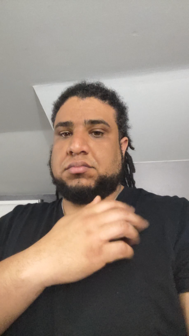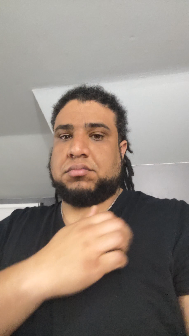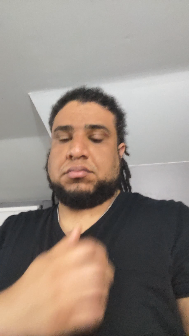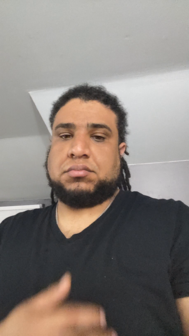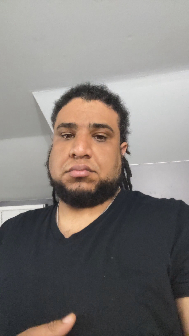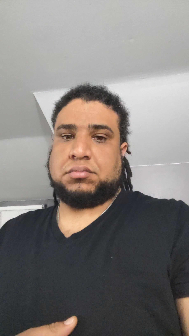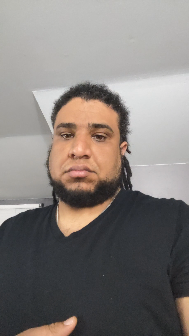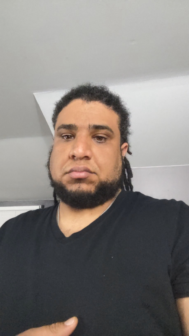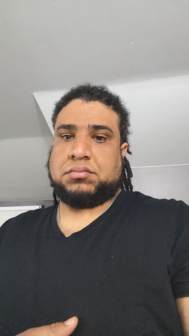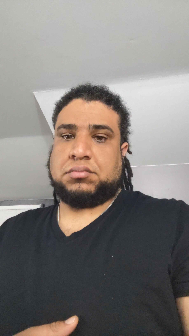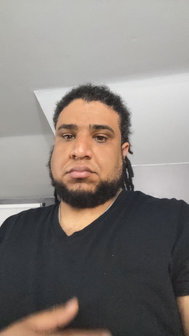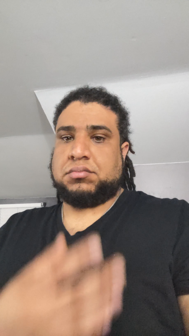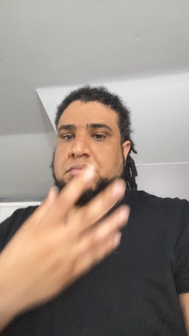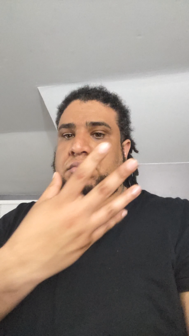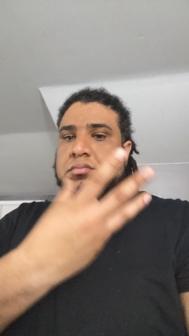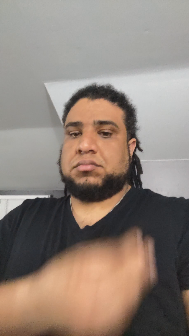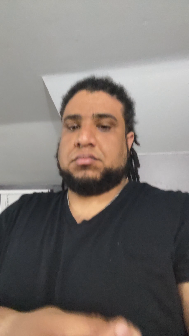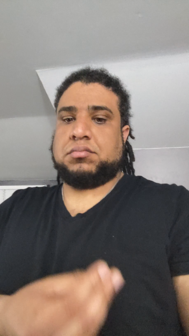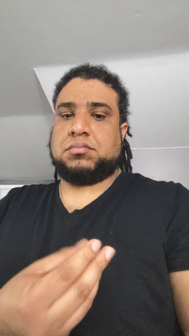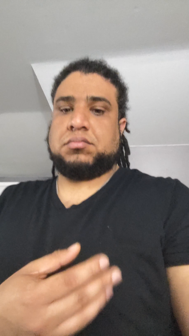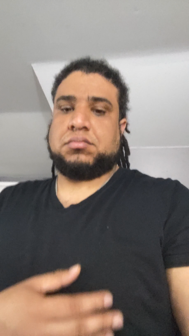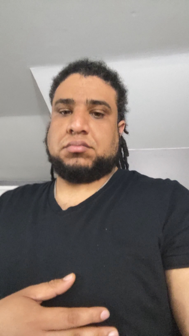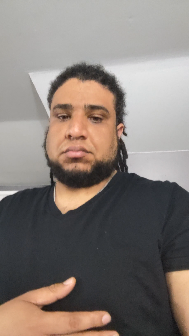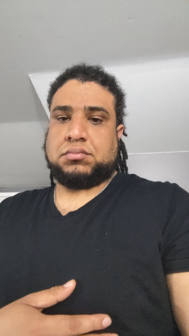poor